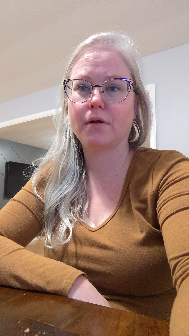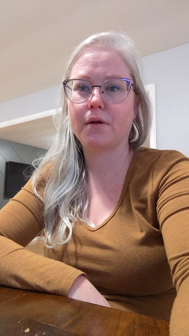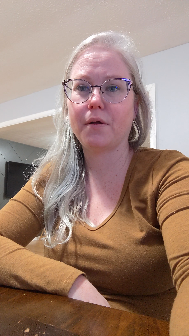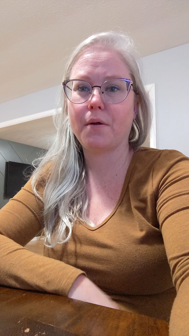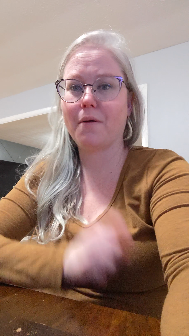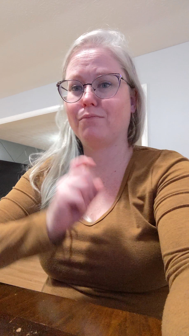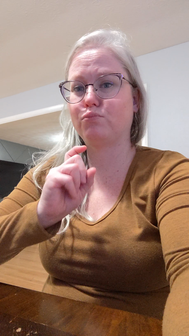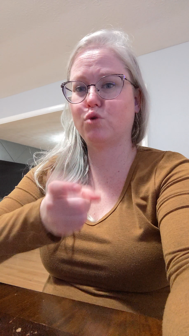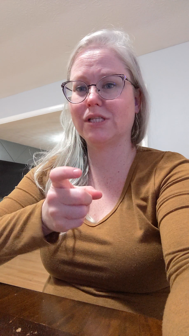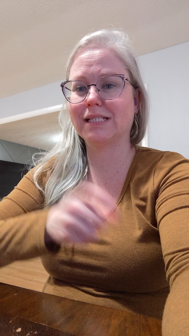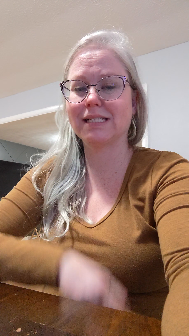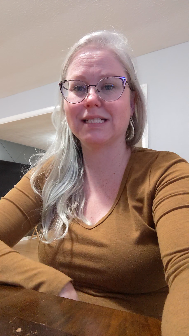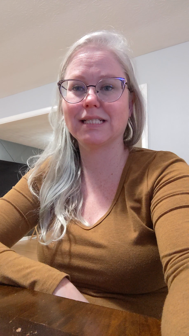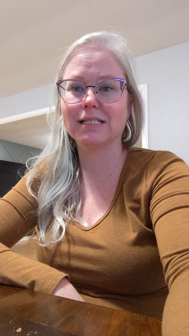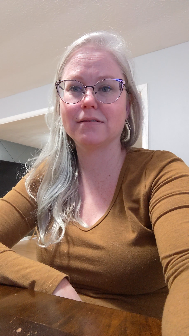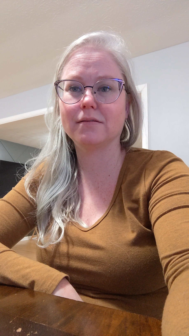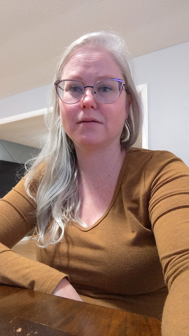present